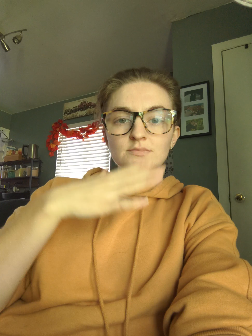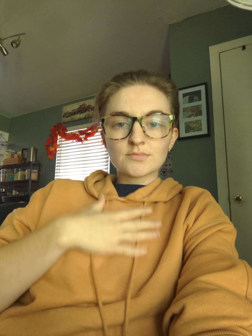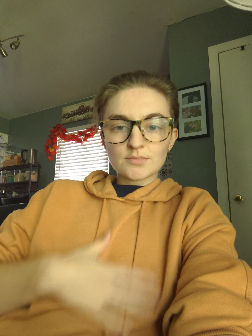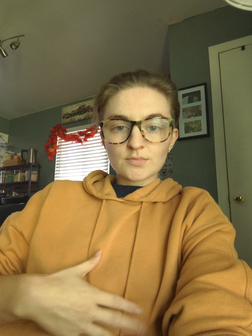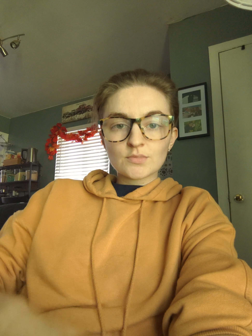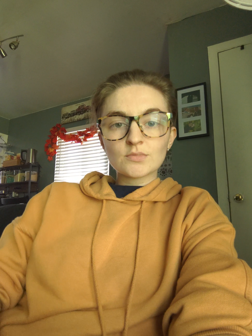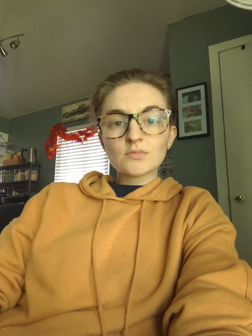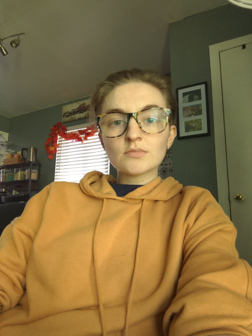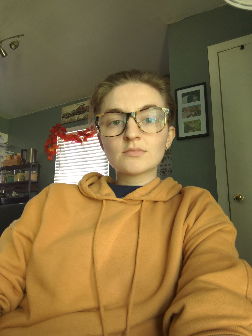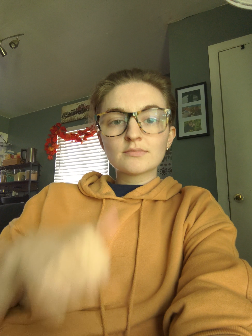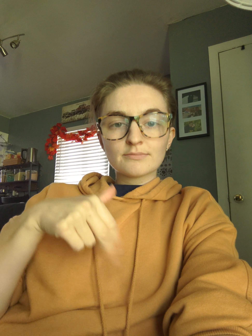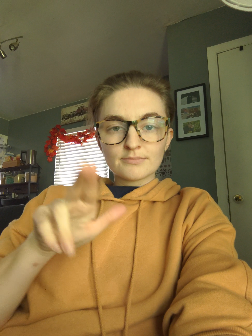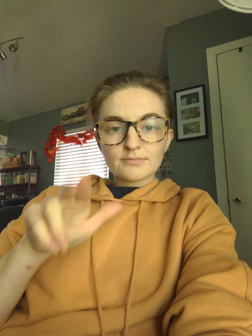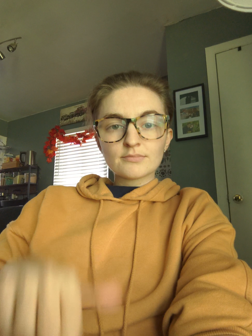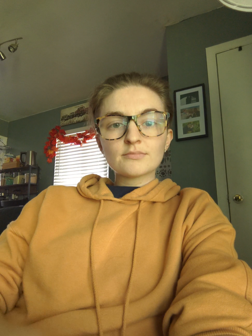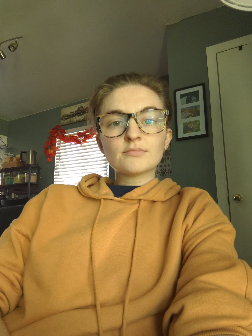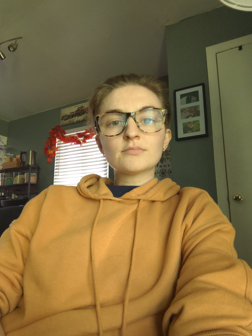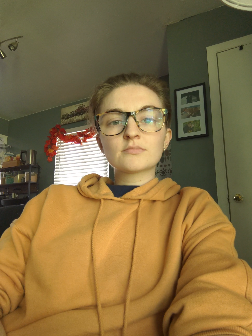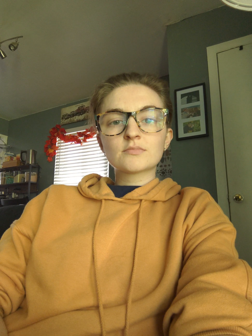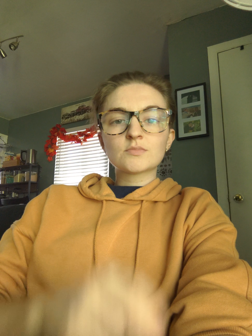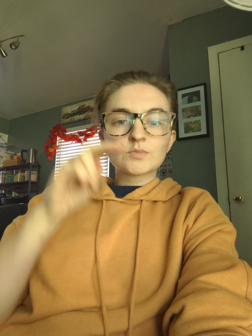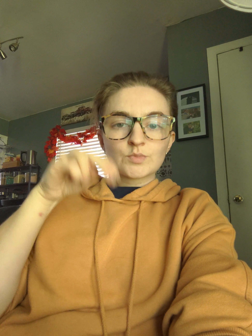lick